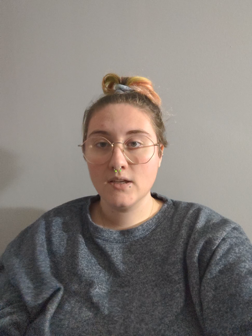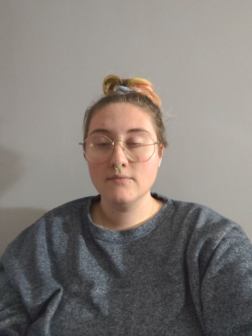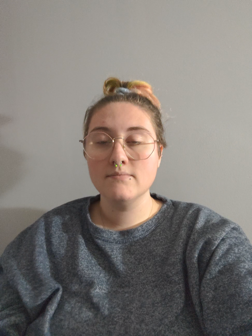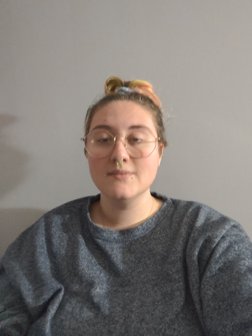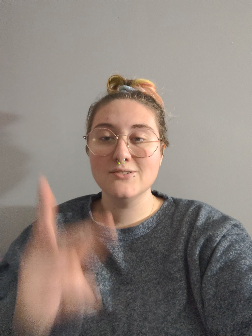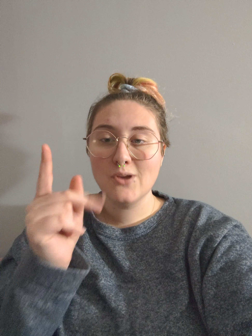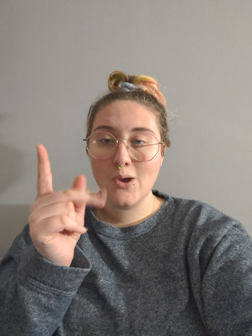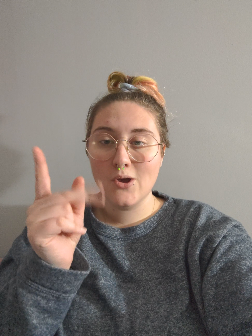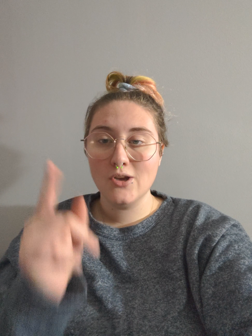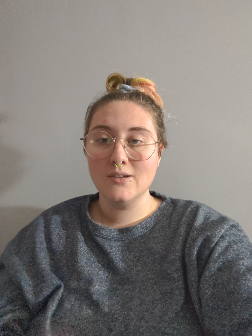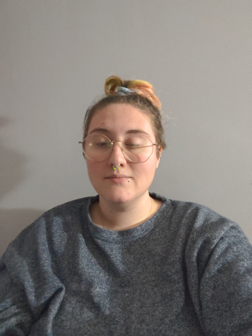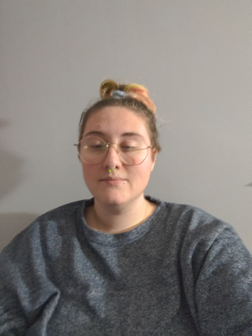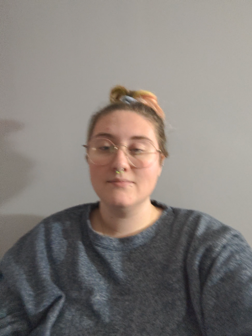dog